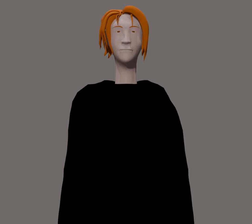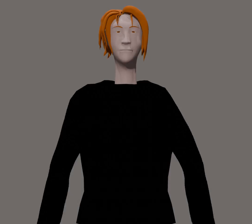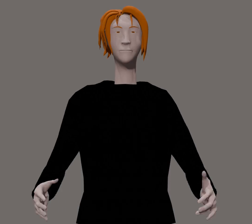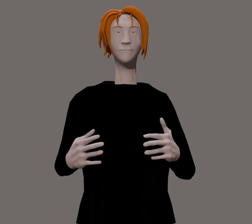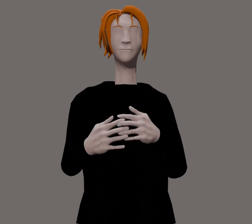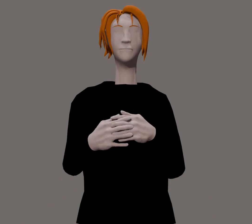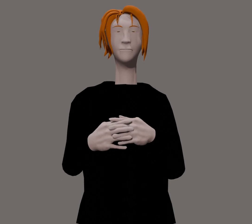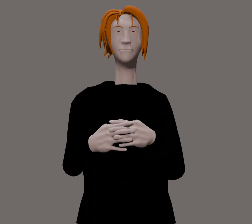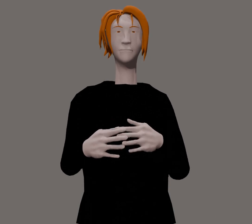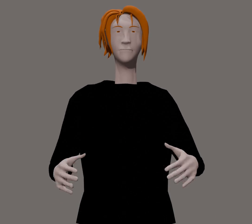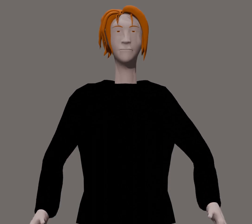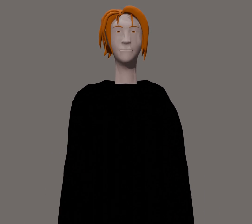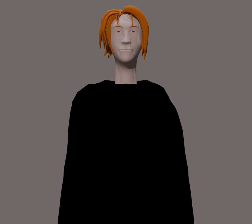Concieve Pregnant